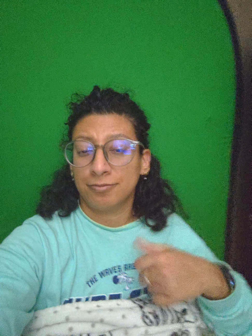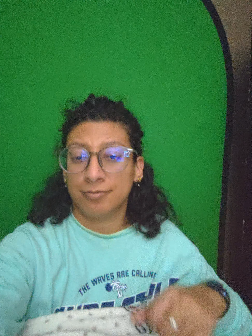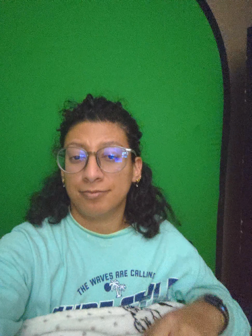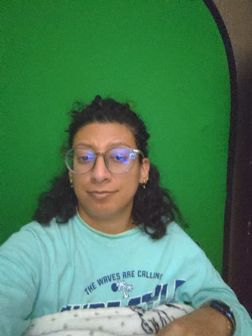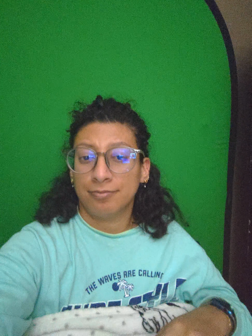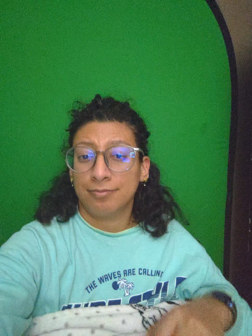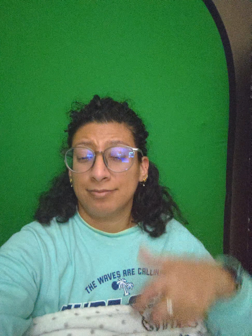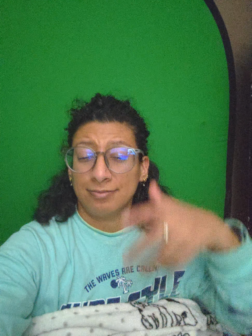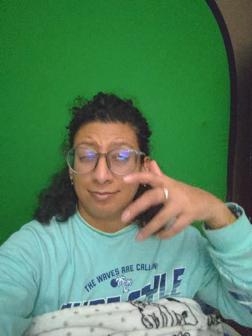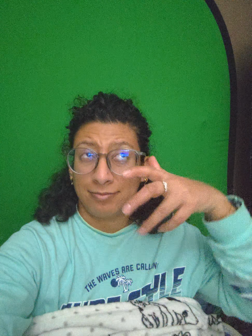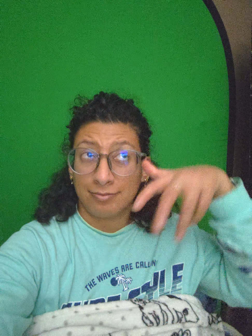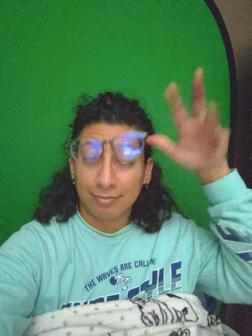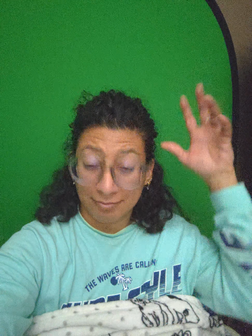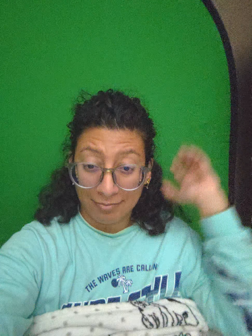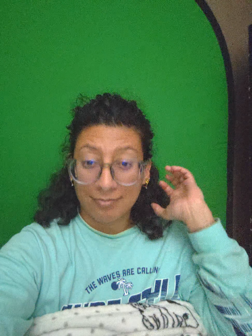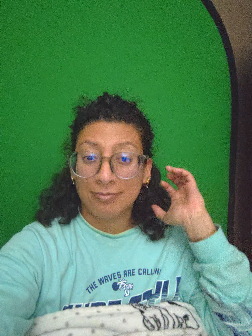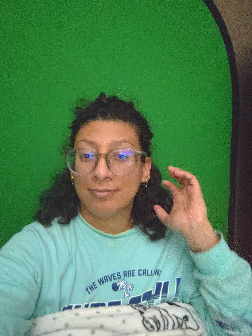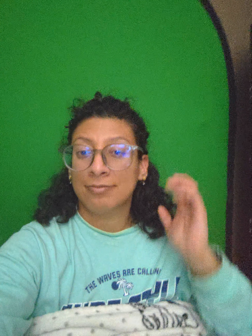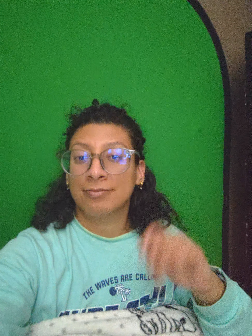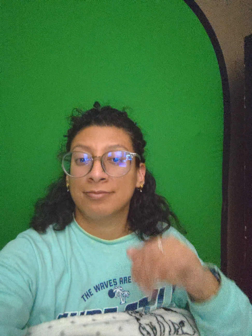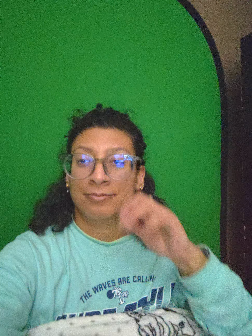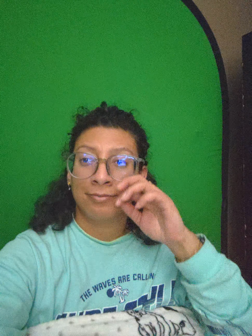lion